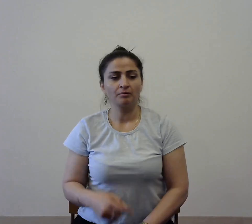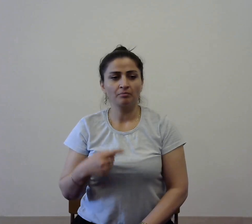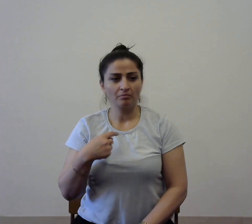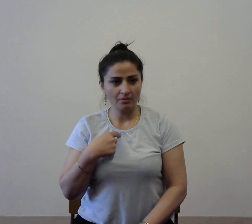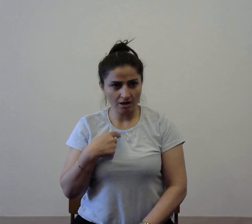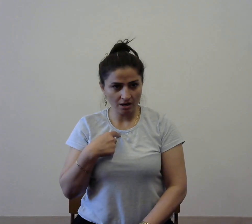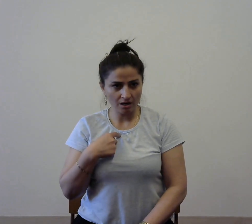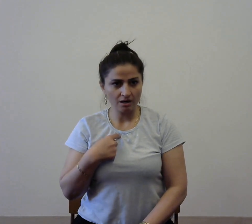mən